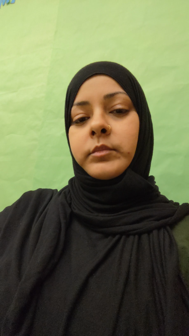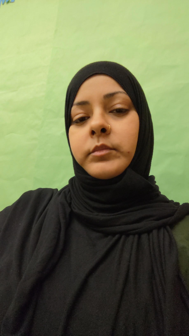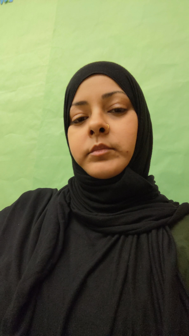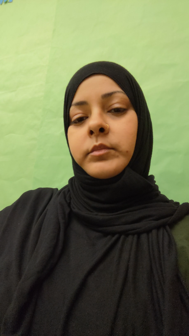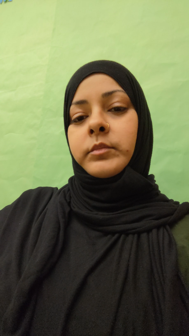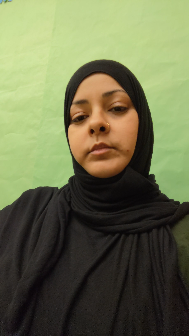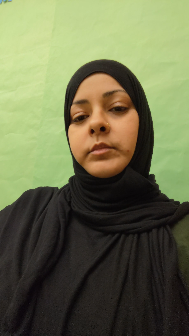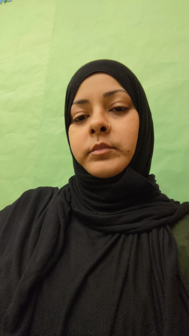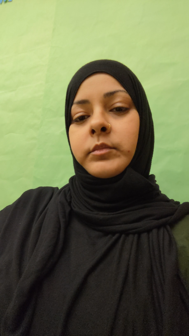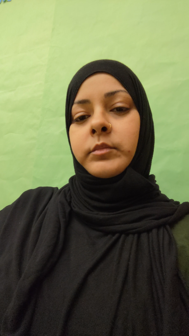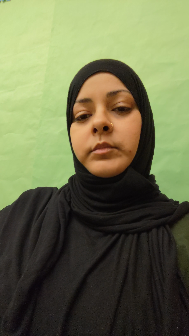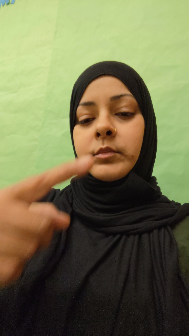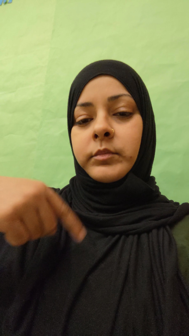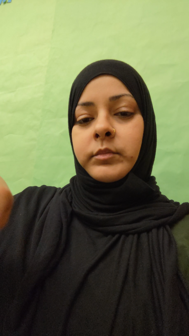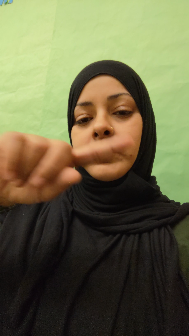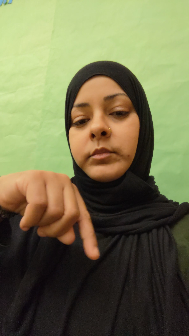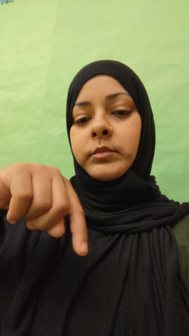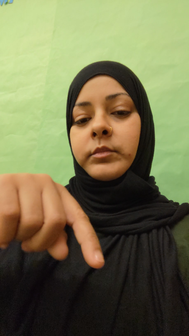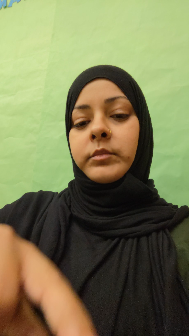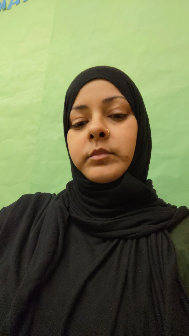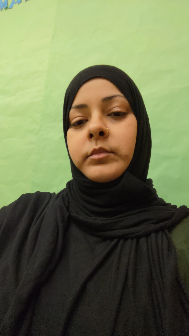around